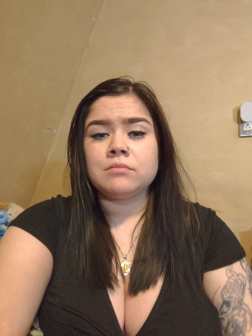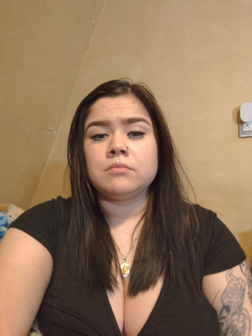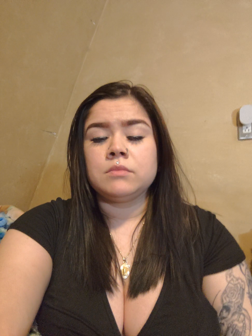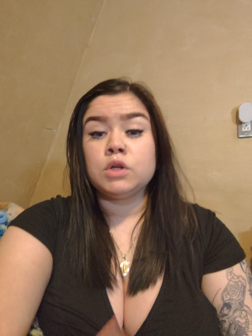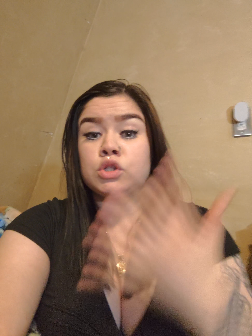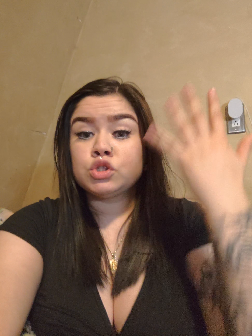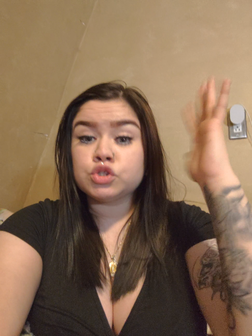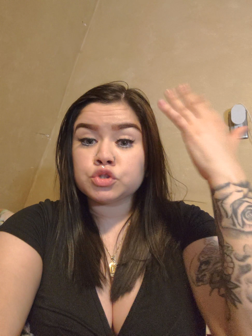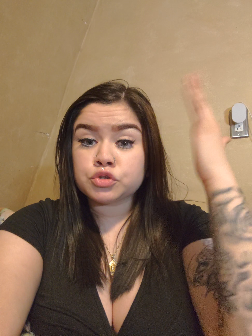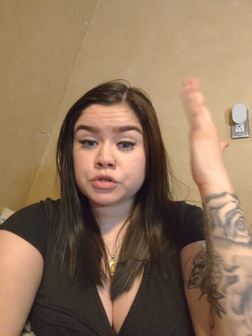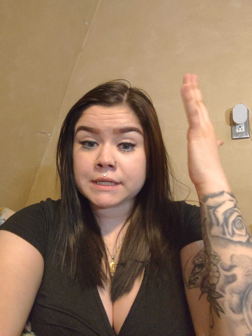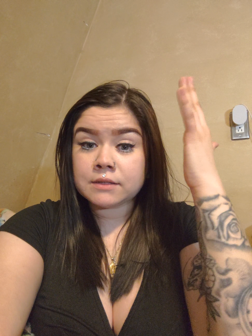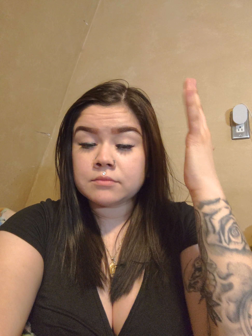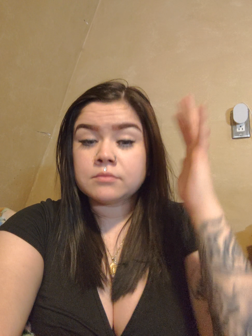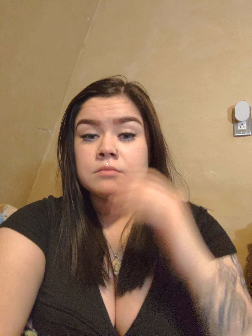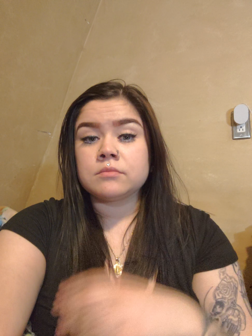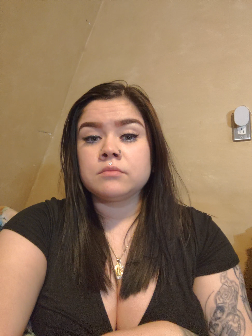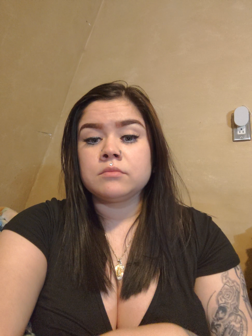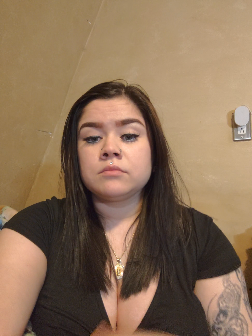tree